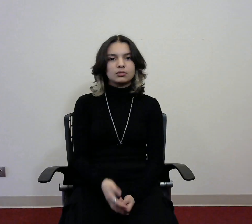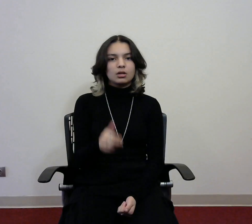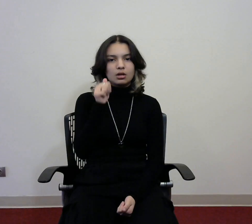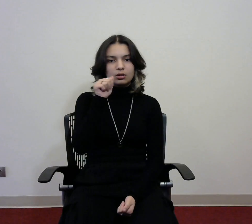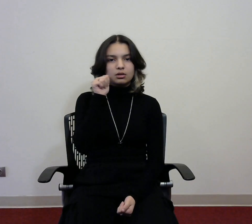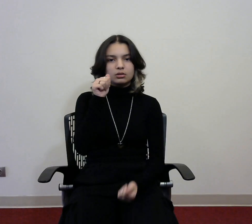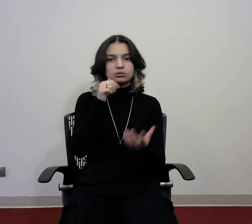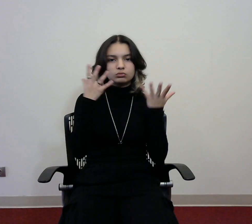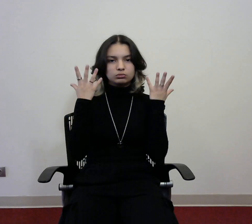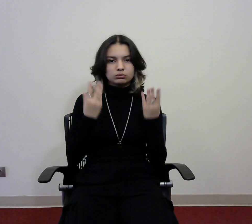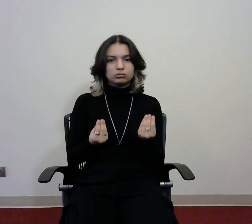hər gün